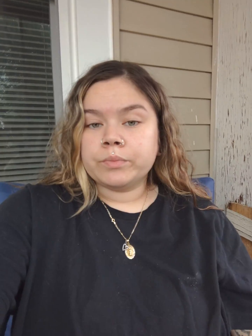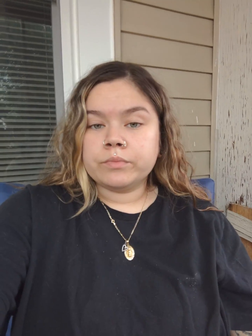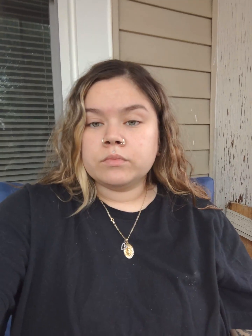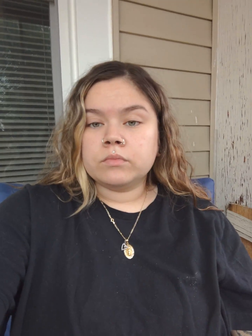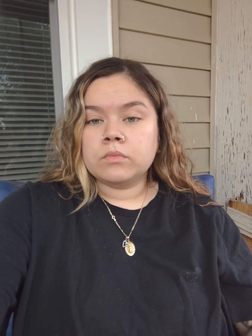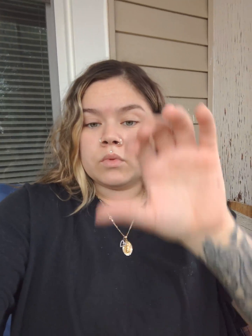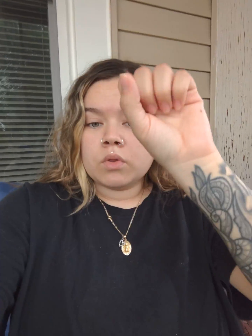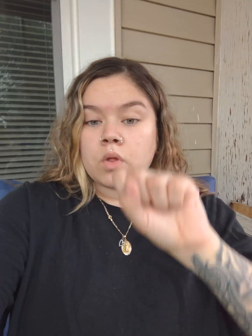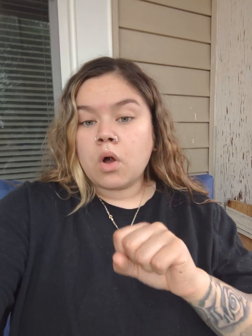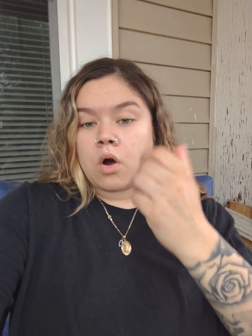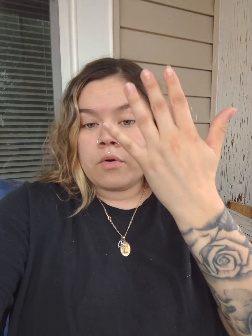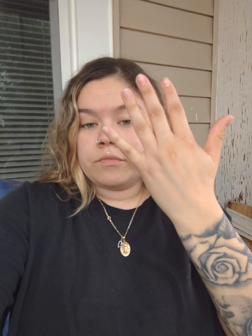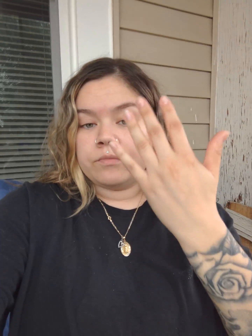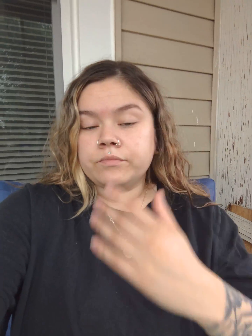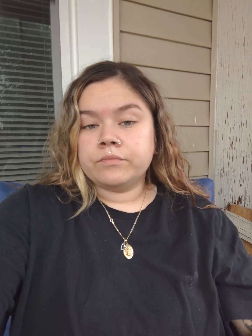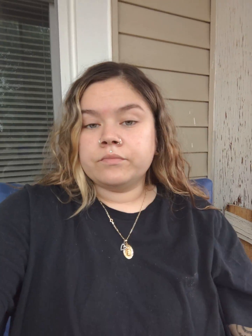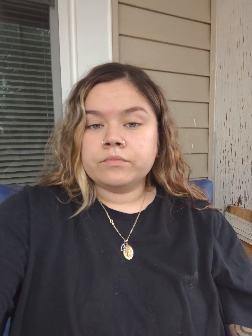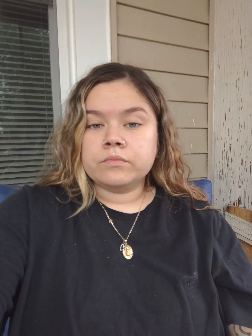gloves